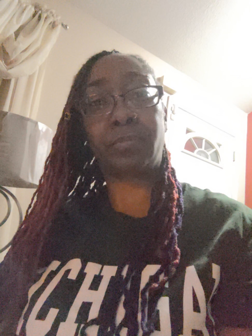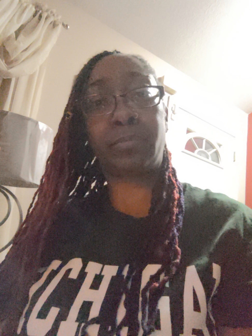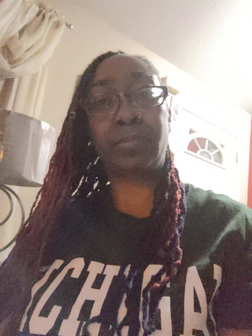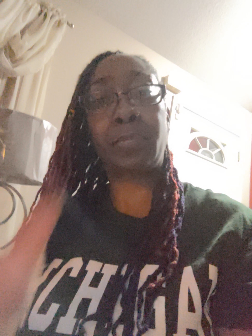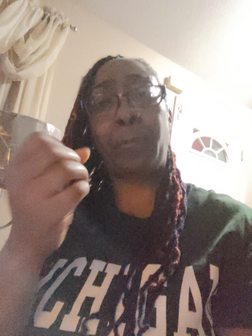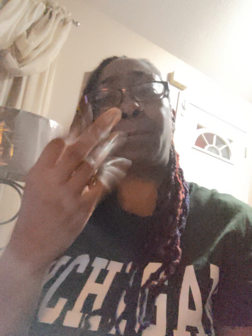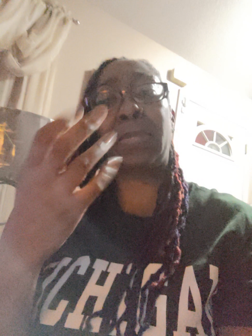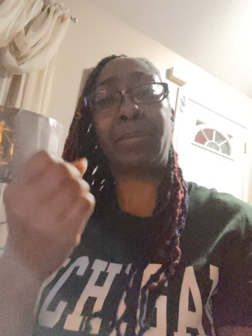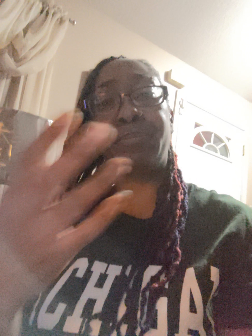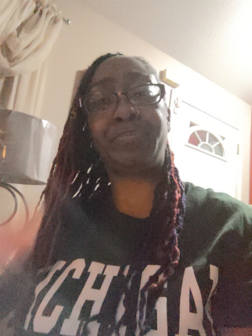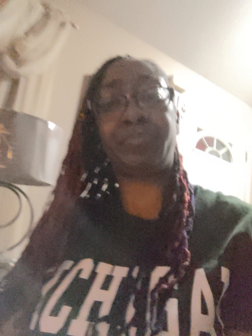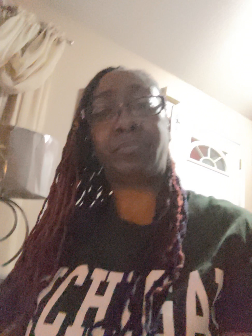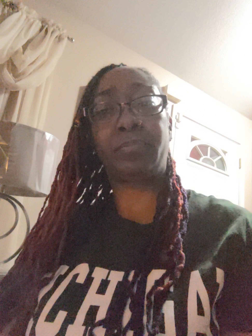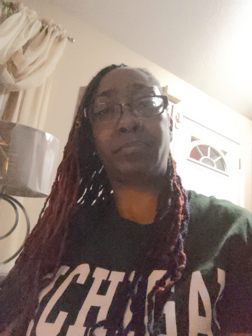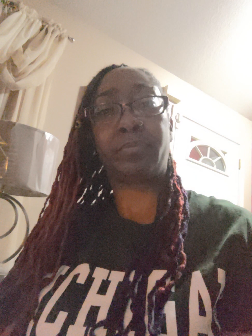many